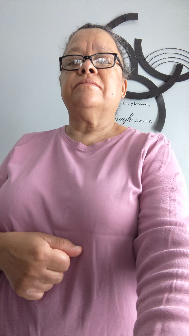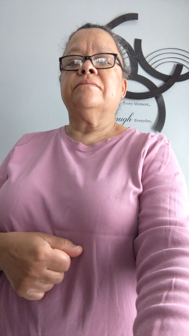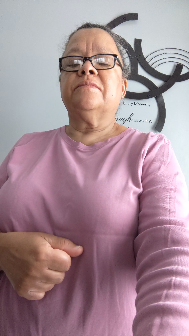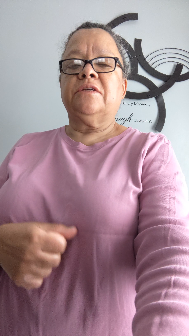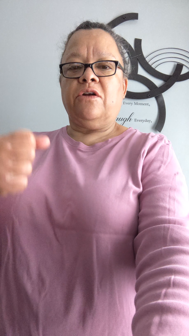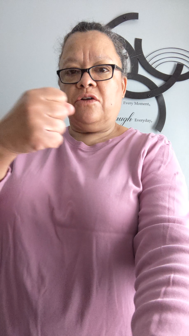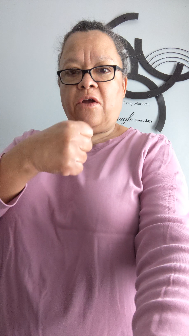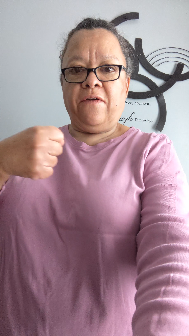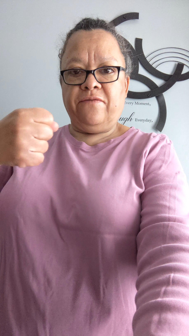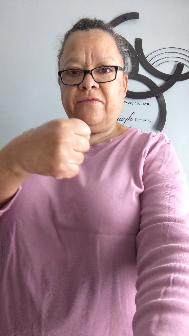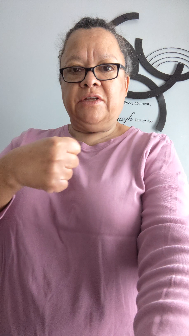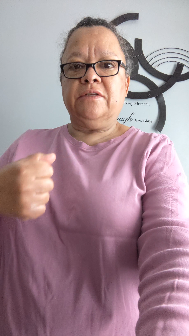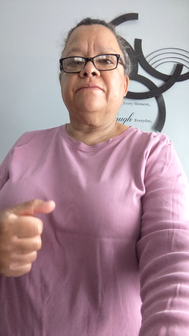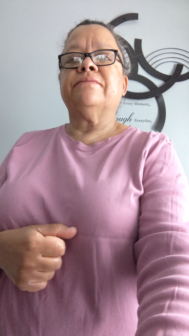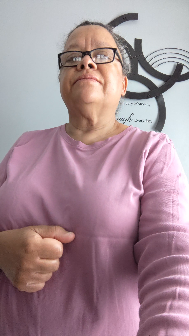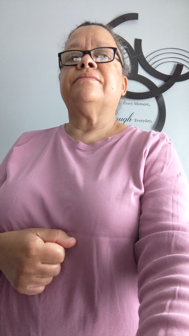coffee